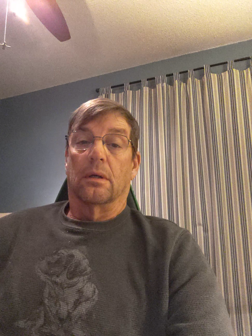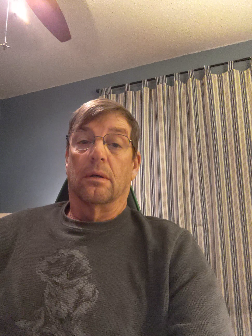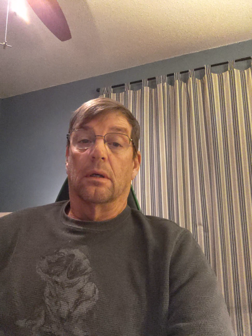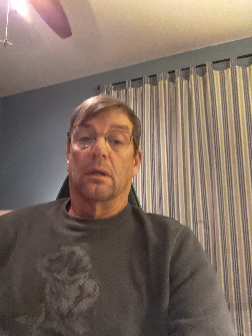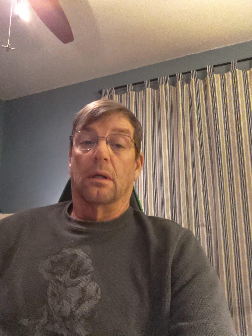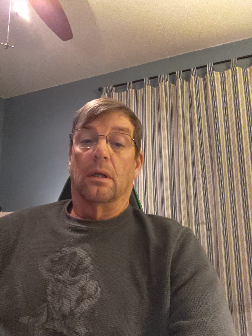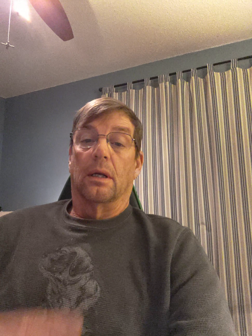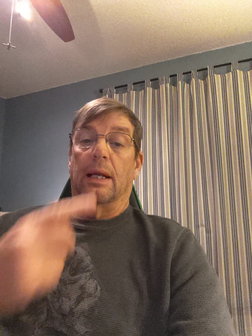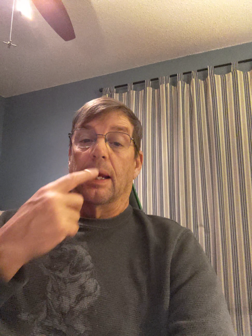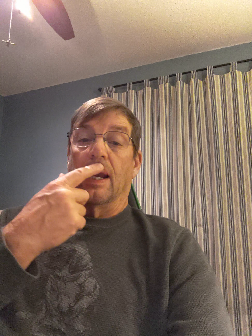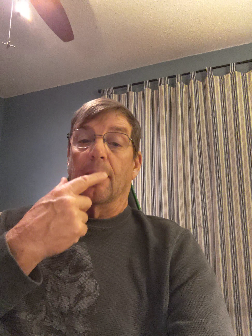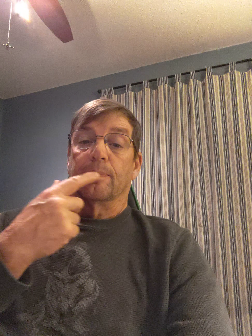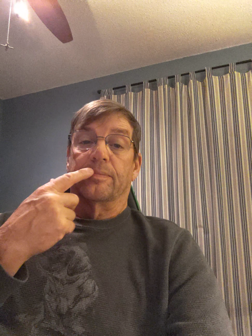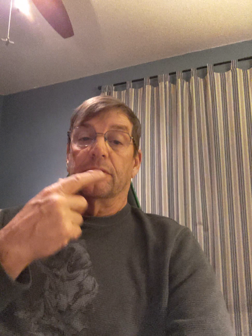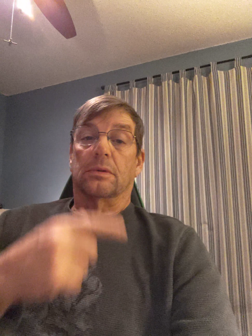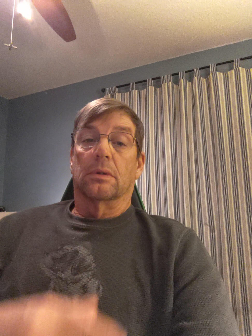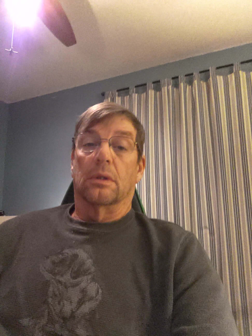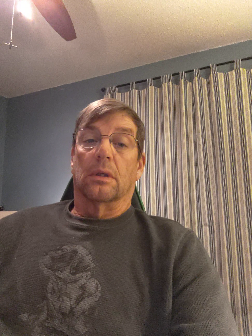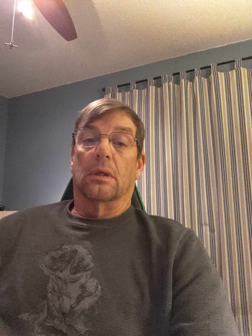lips